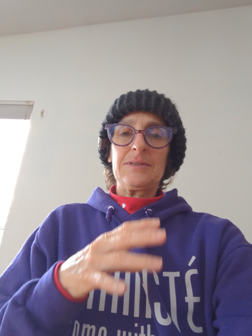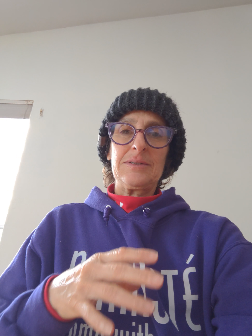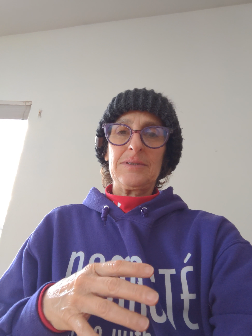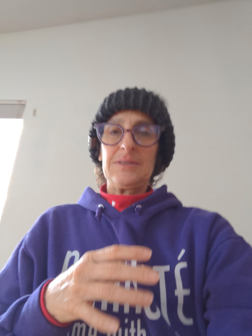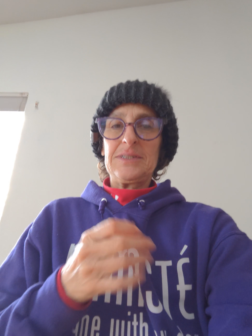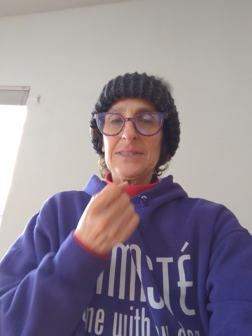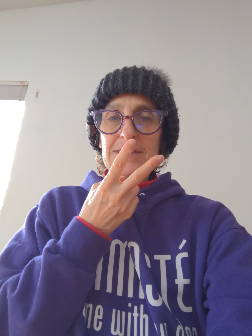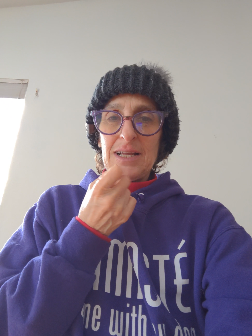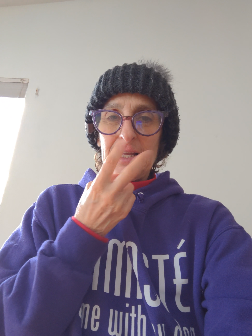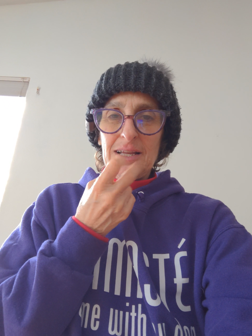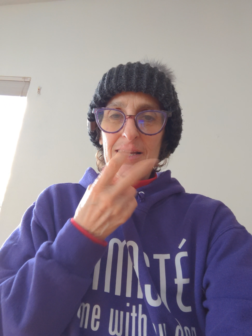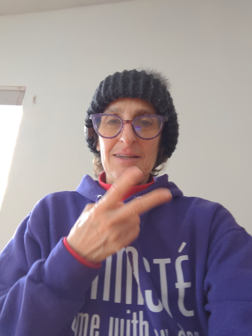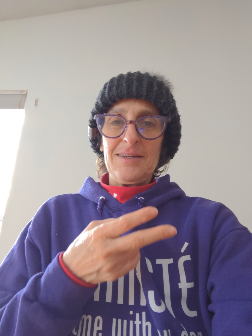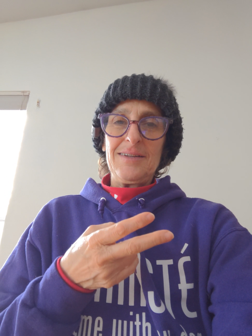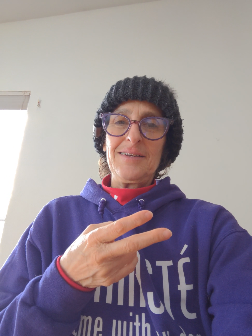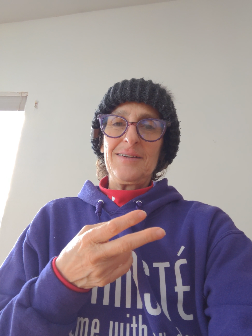snack